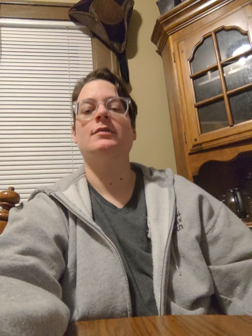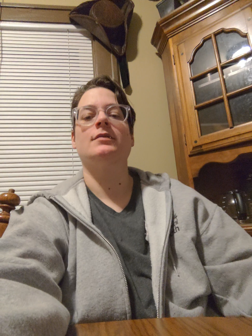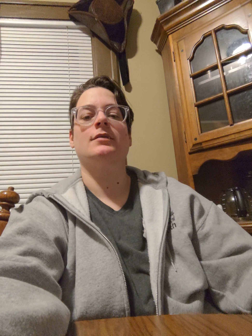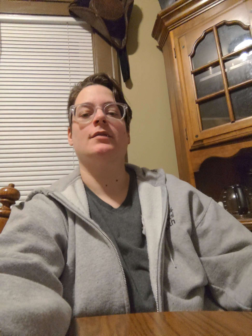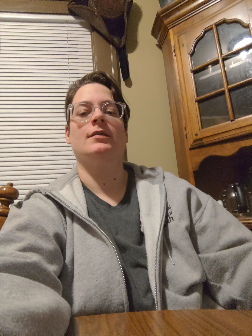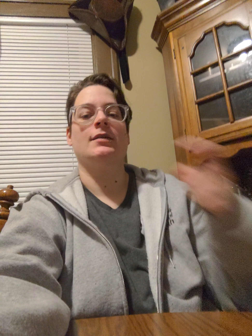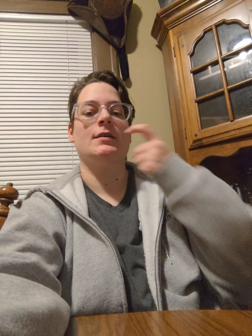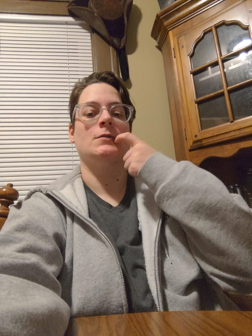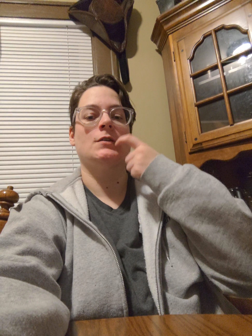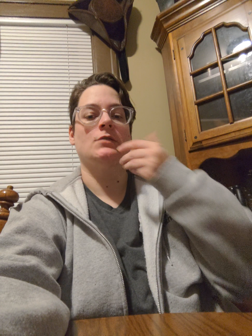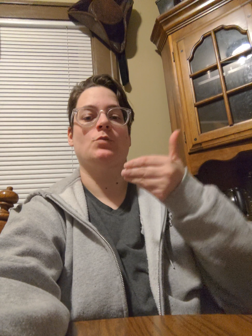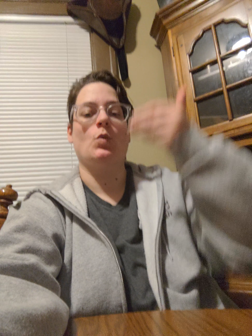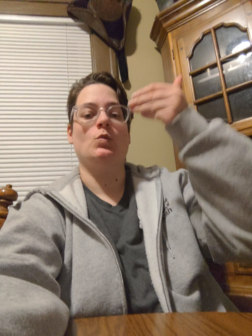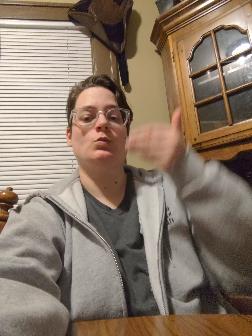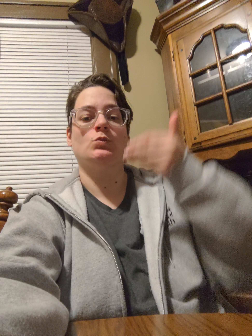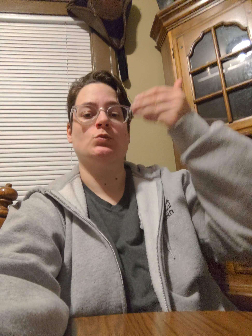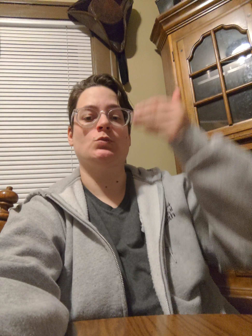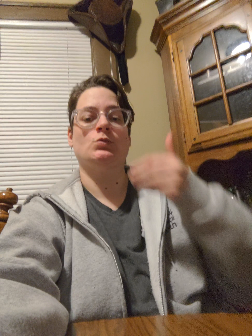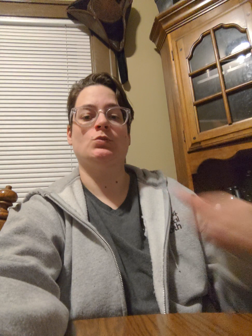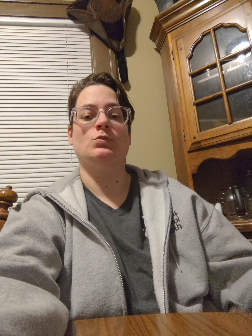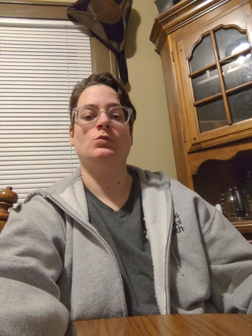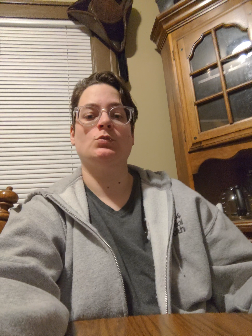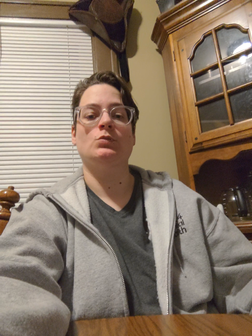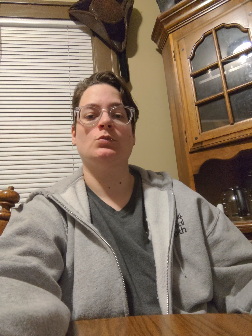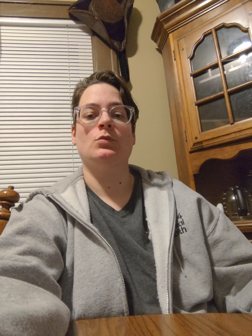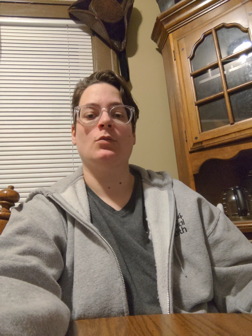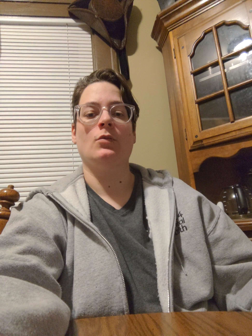window